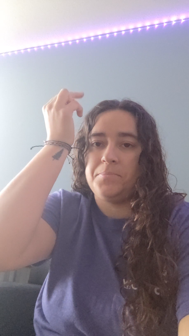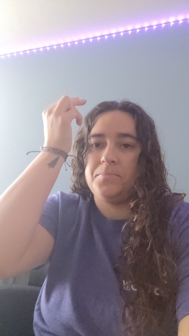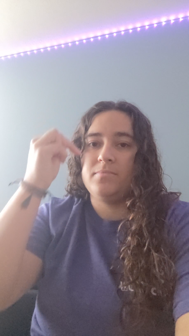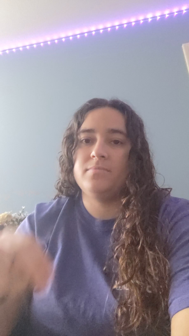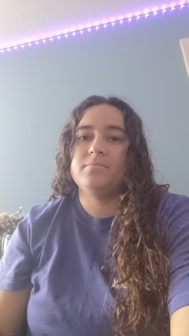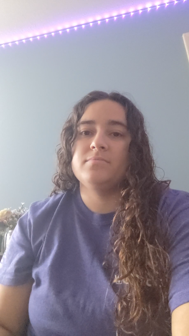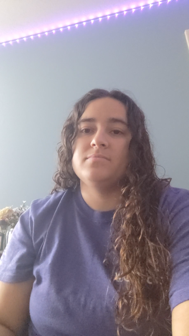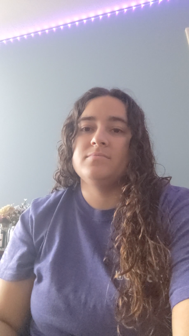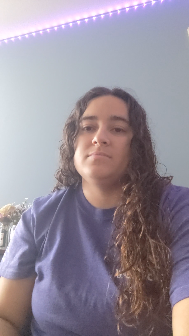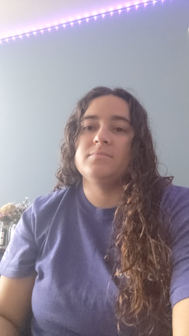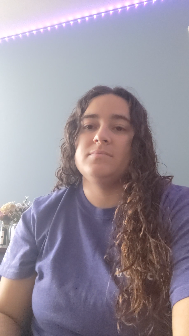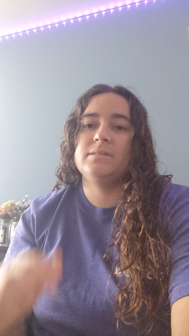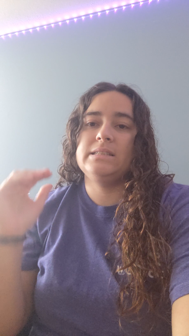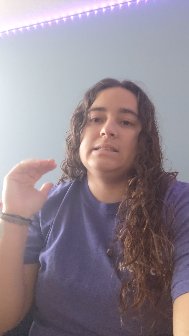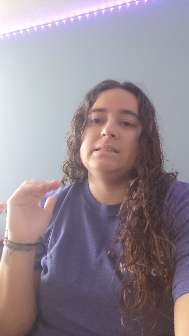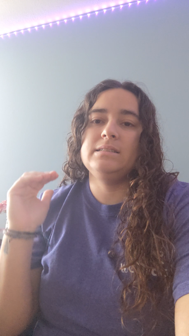little